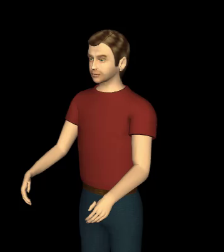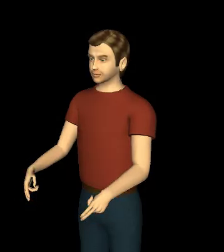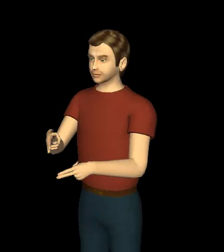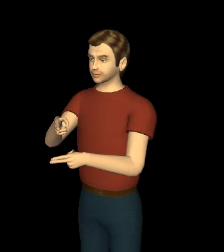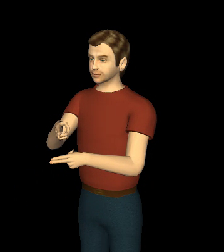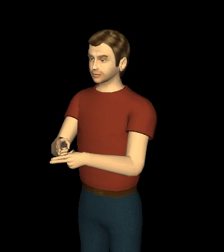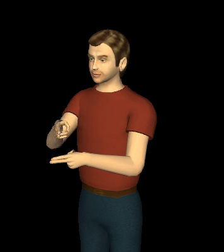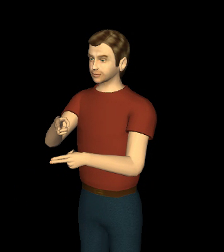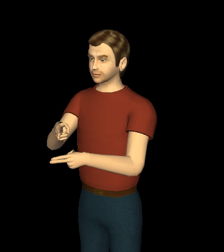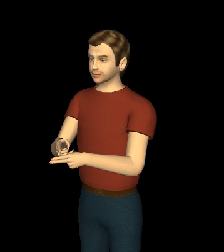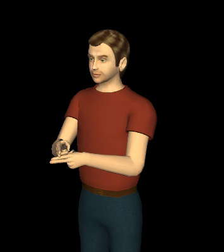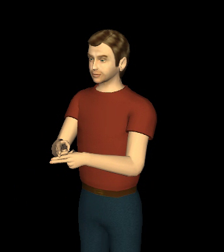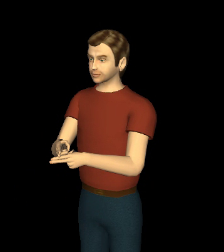لقب